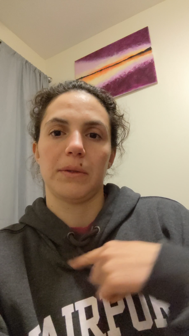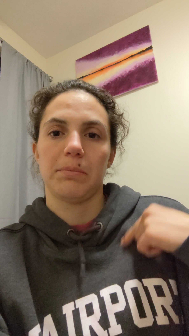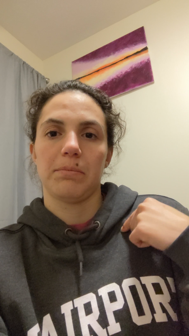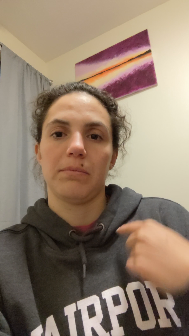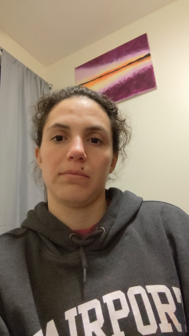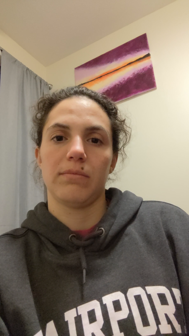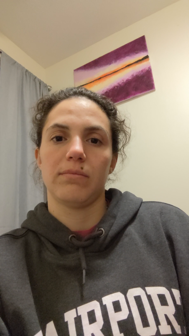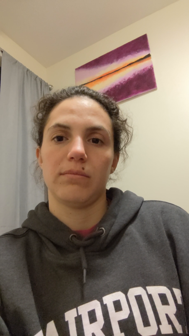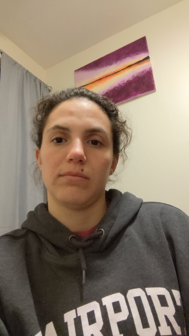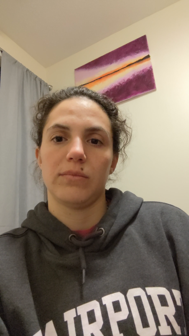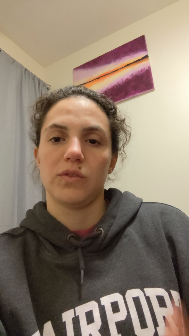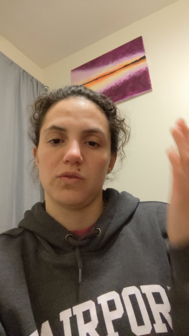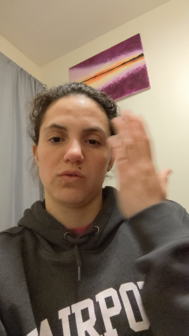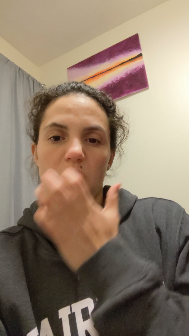dark